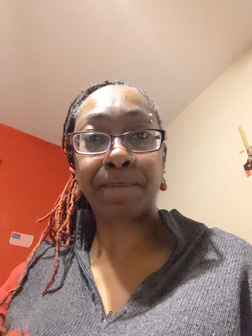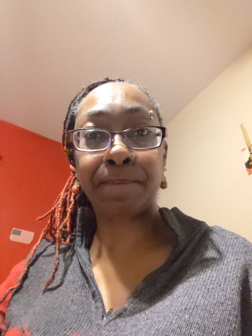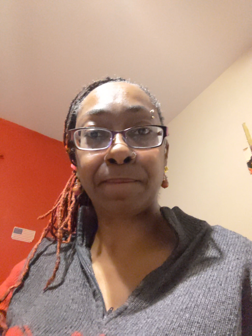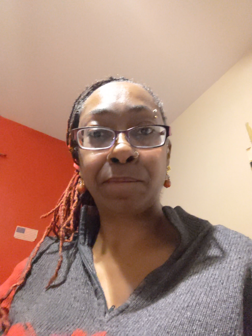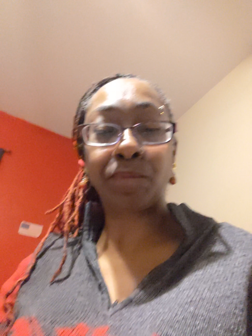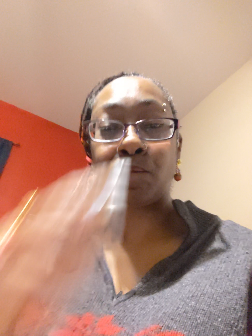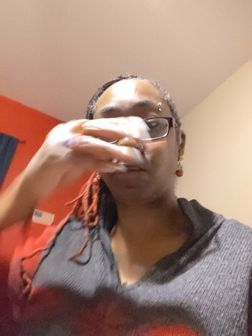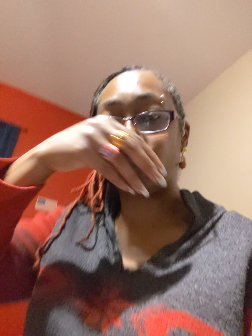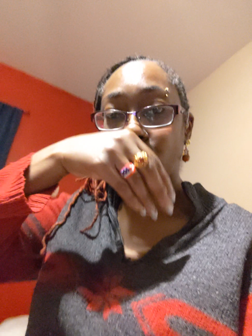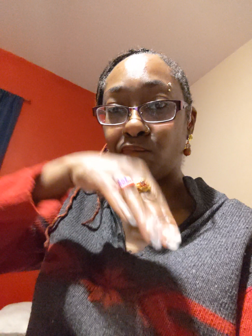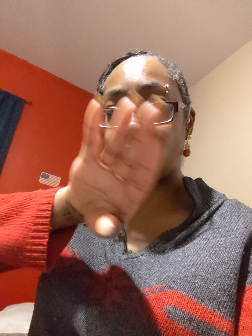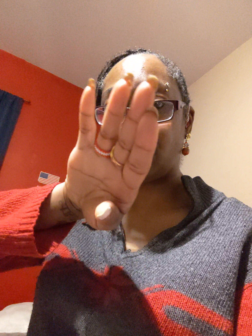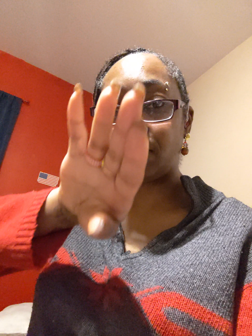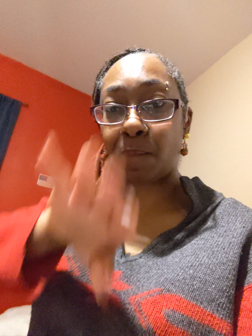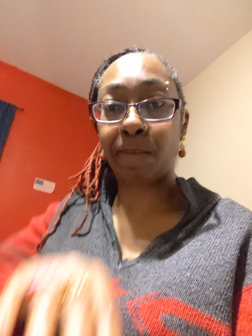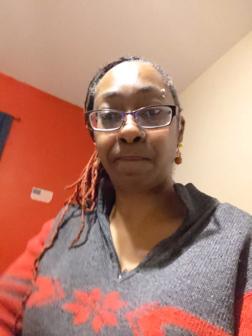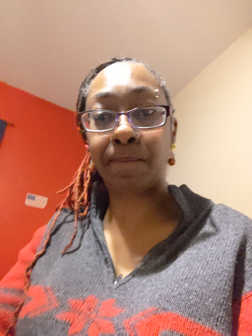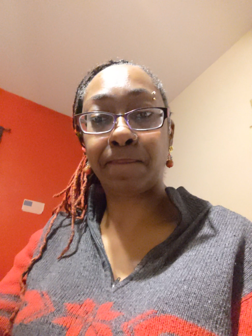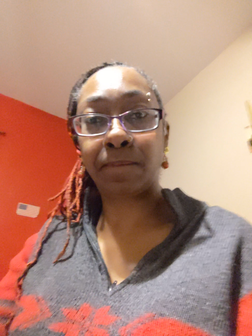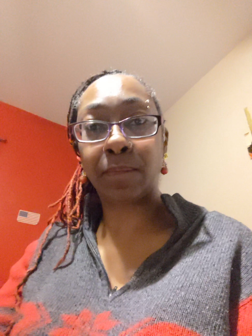elephant